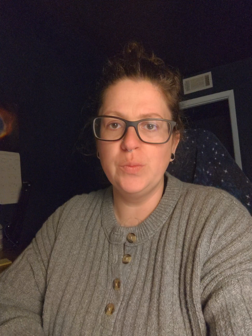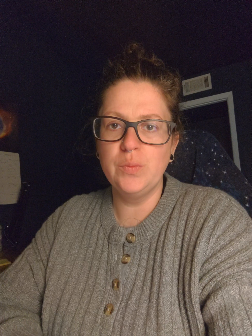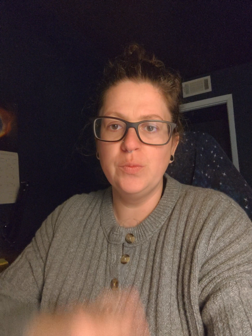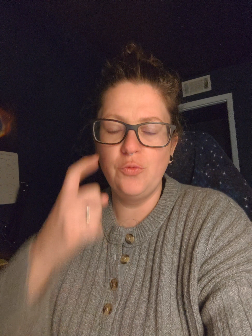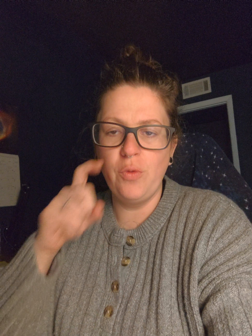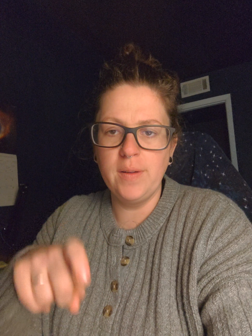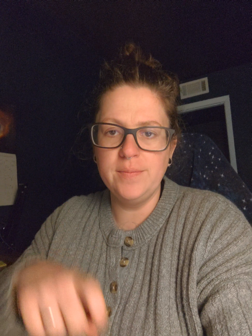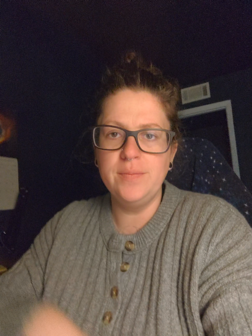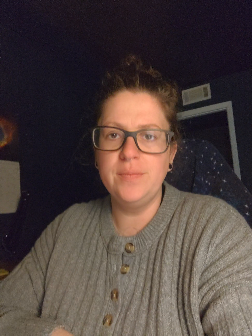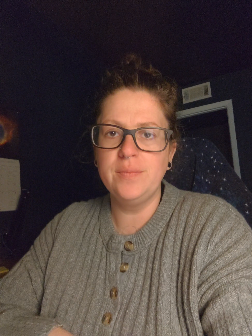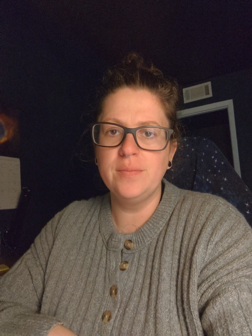cry